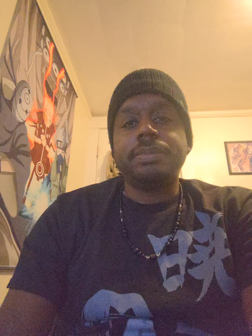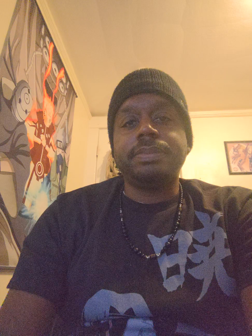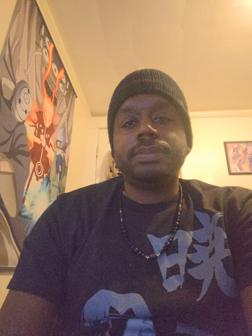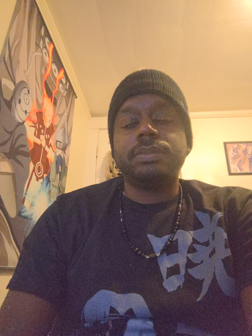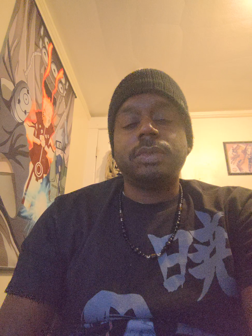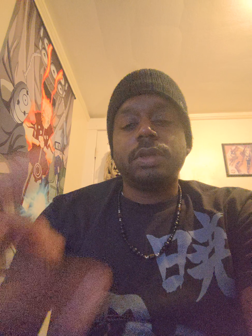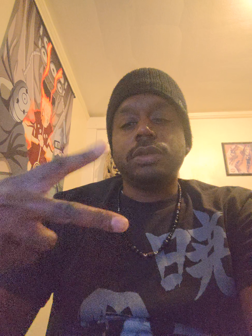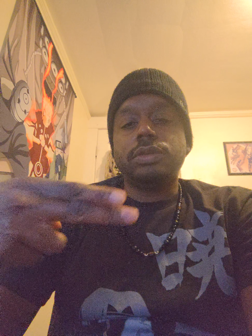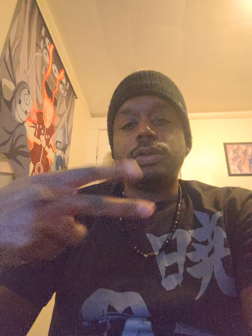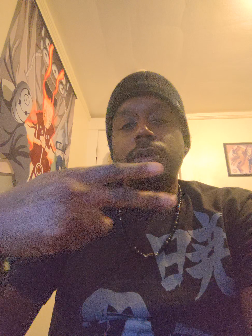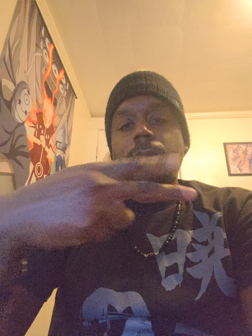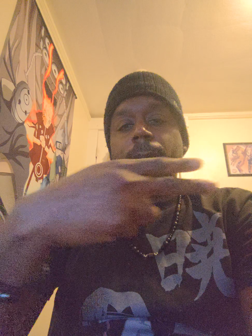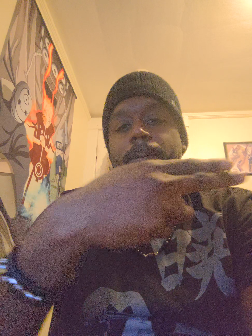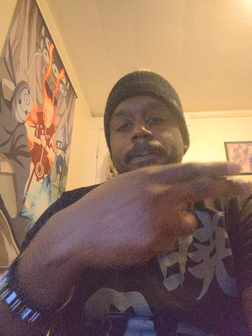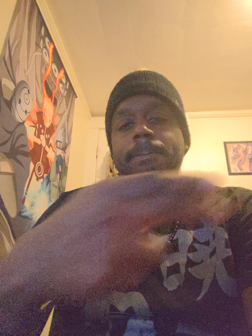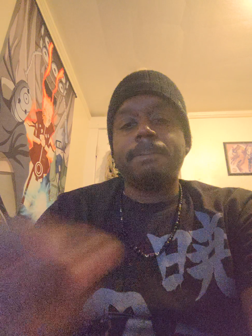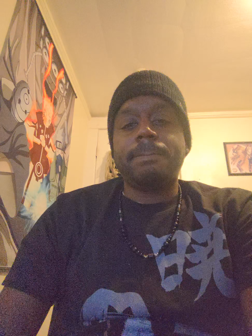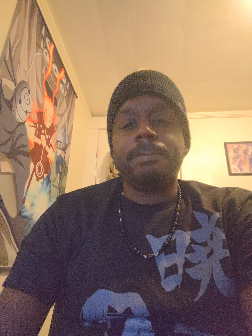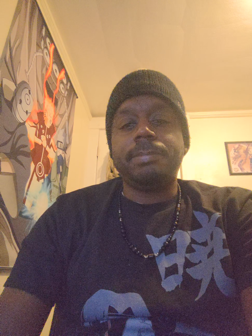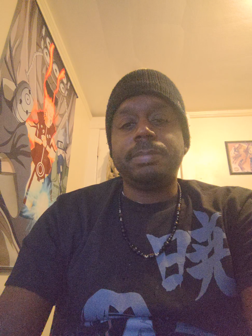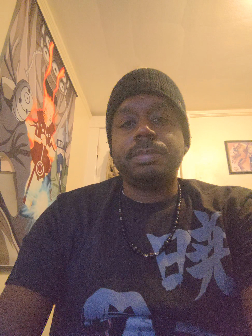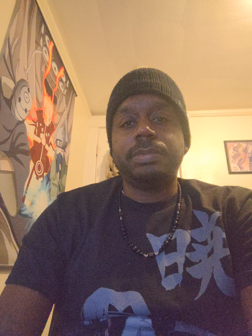scissors